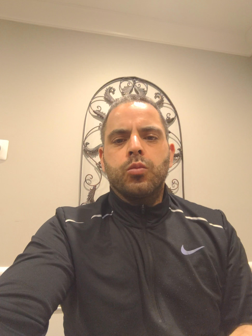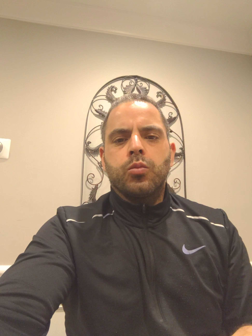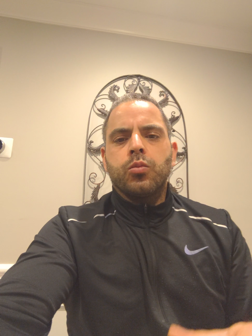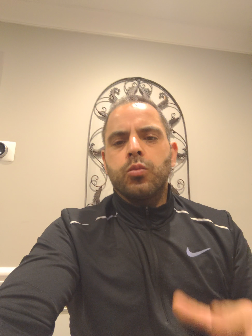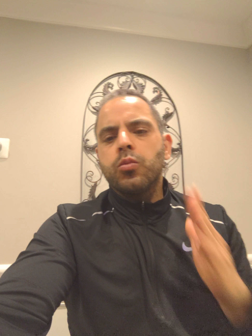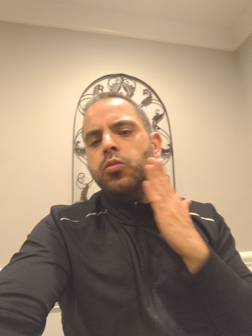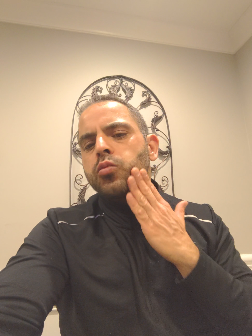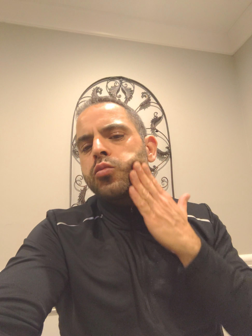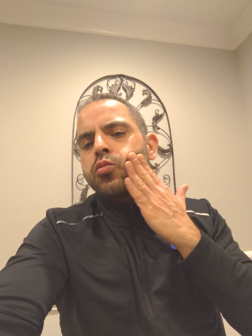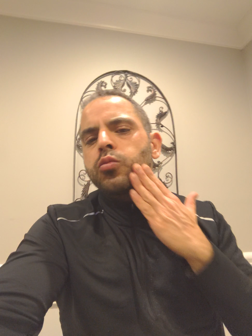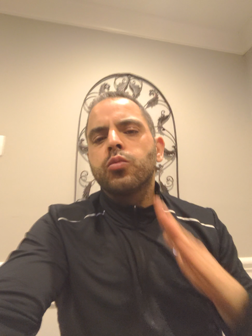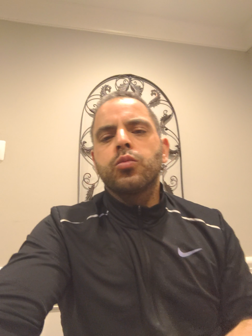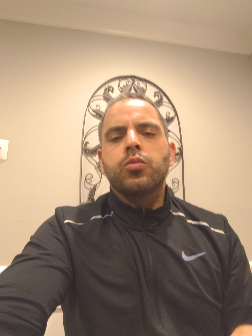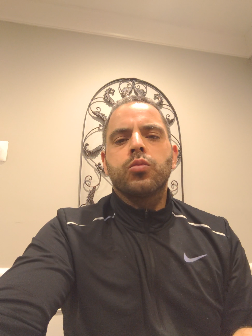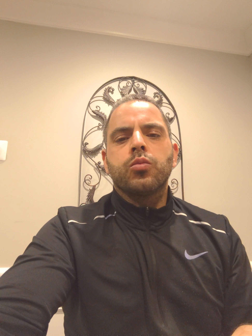cheek